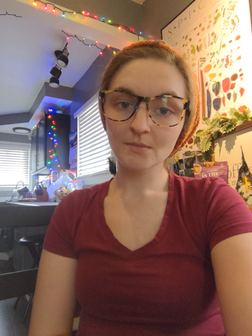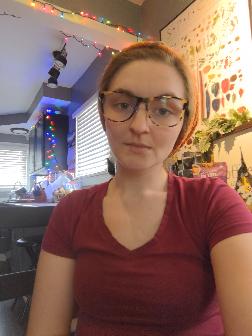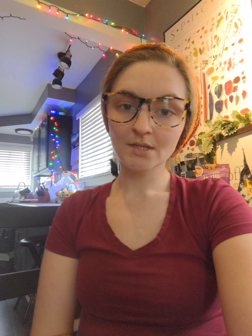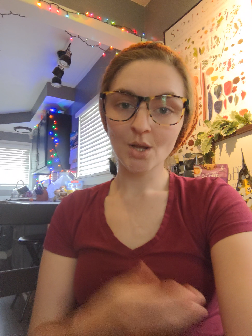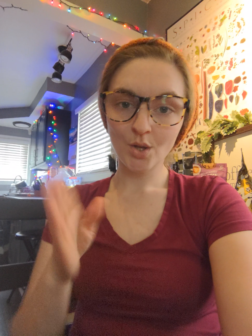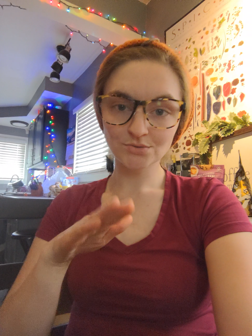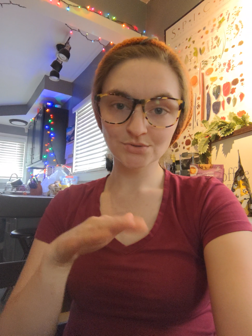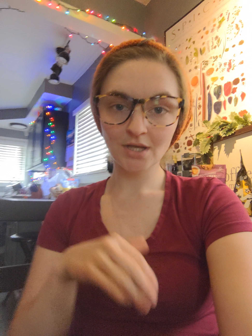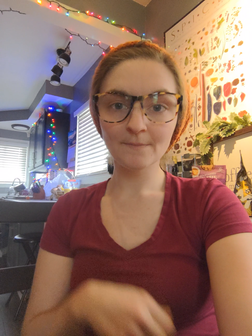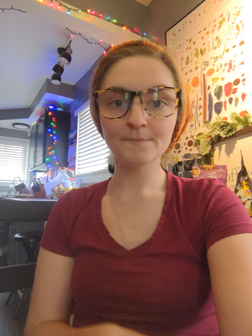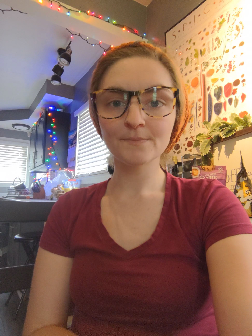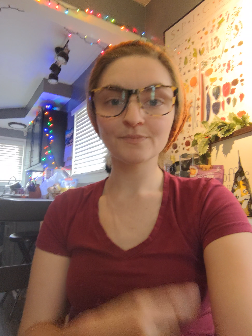on